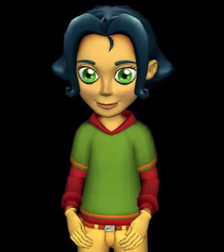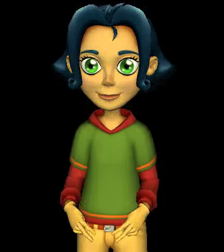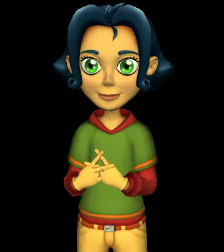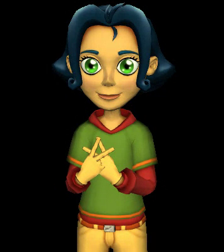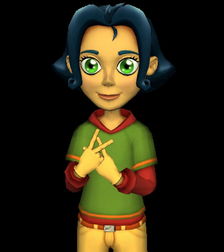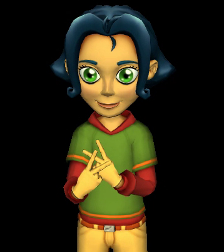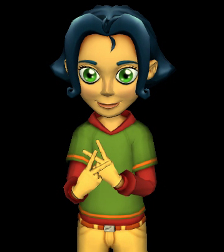أمام